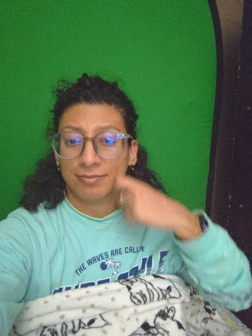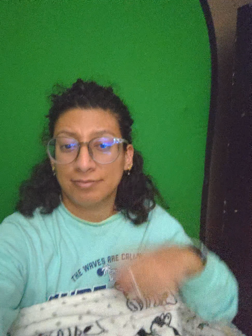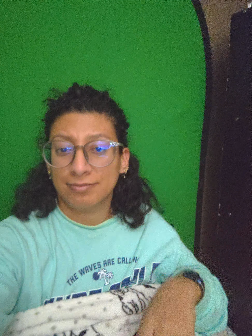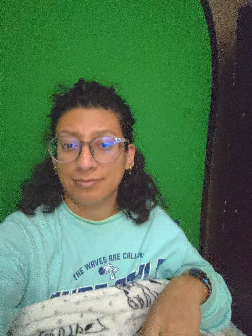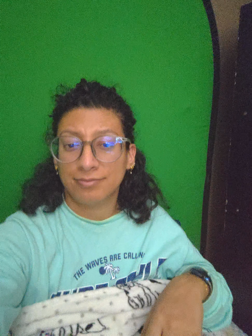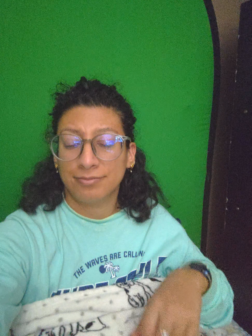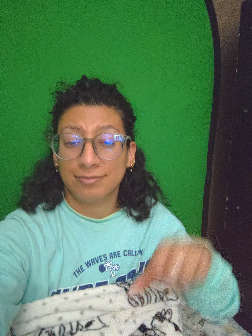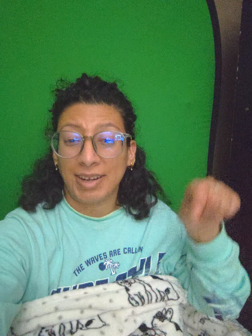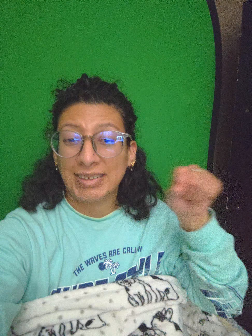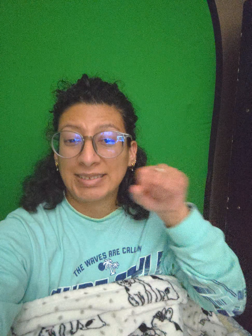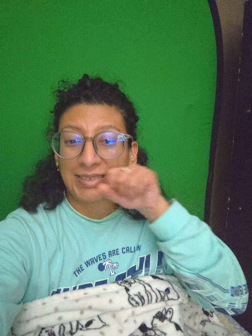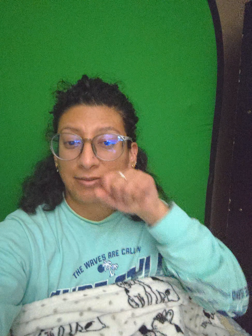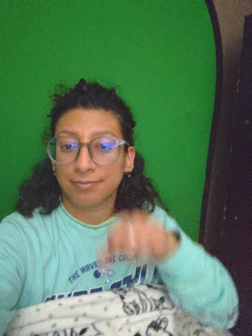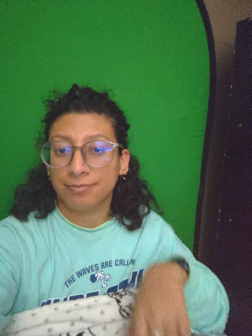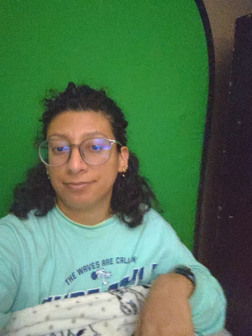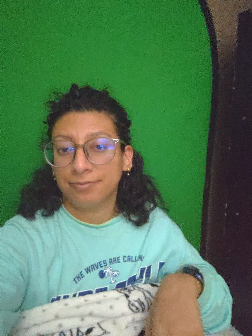carrot